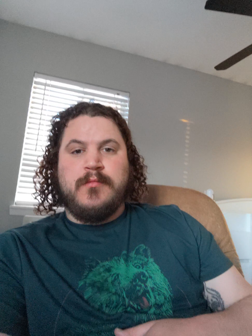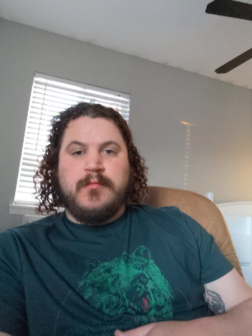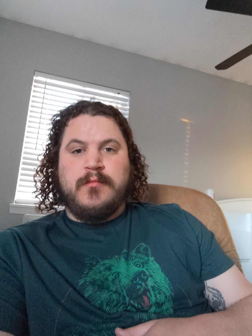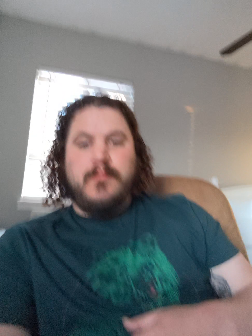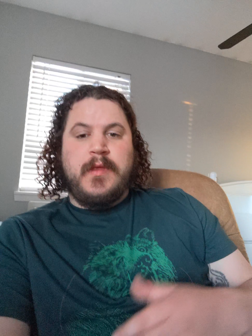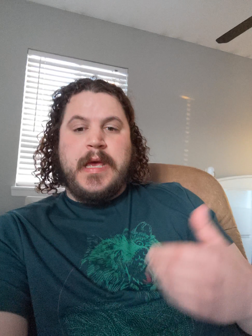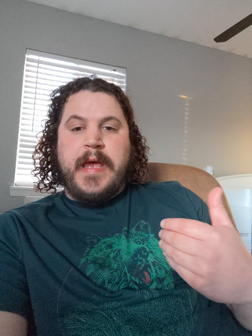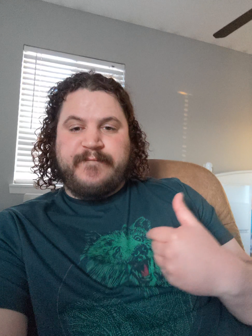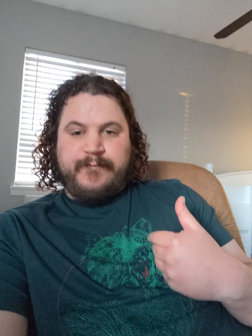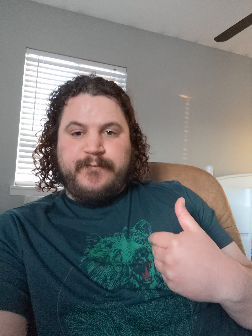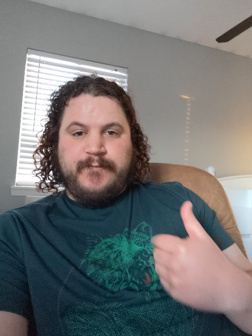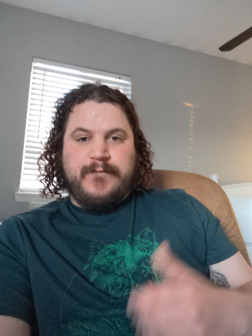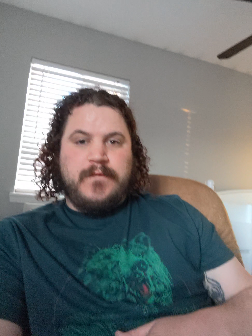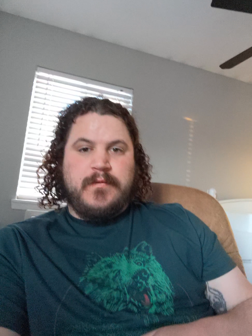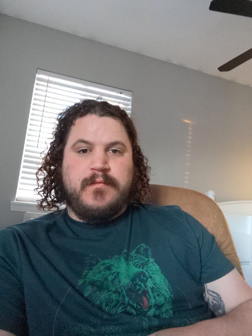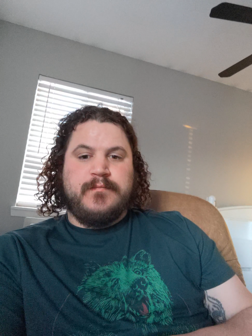have